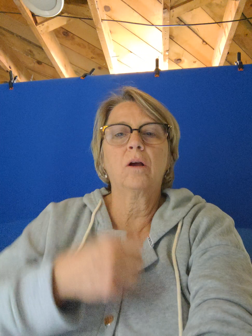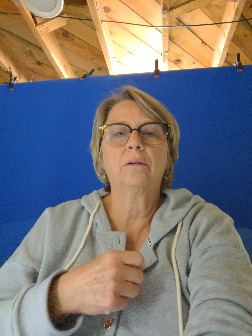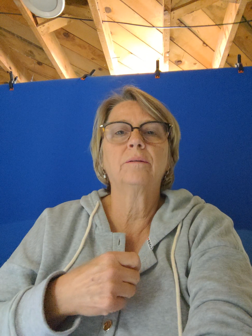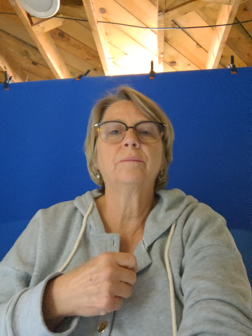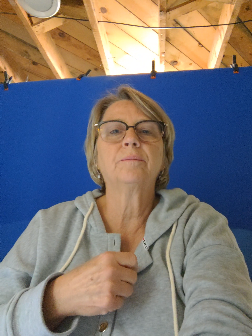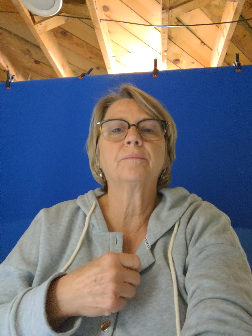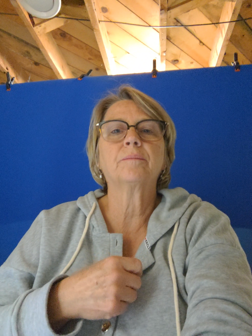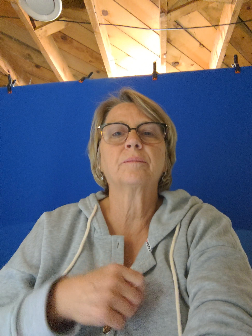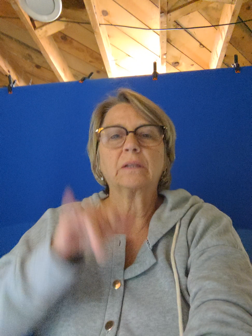car